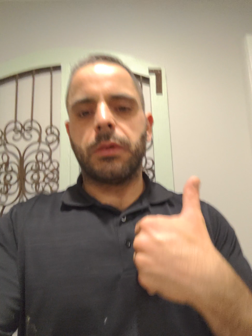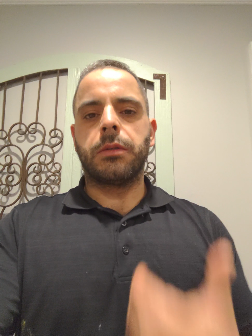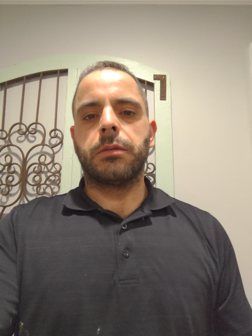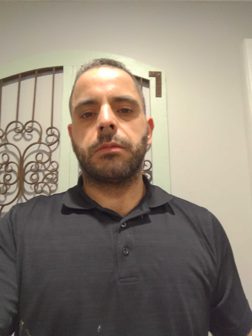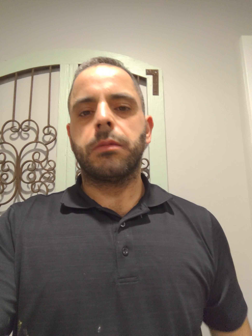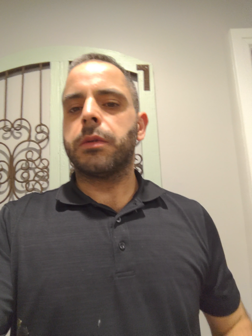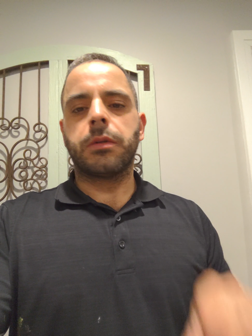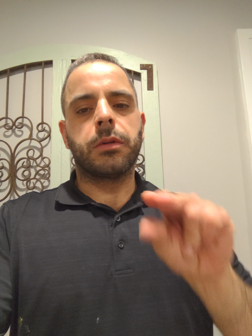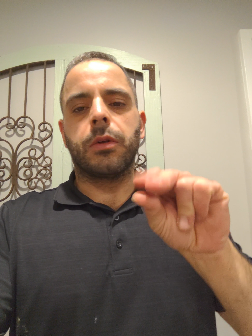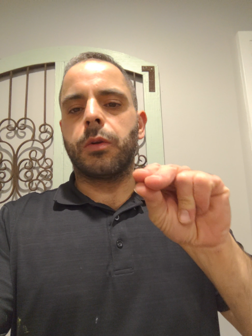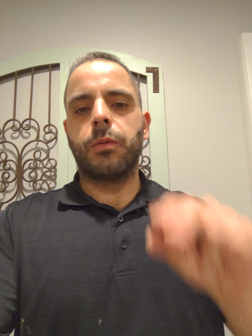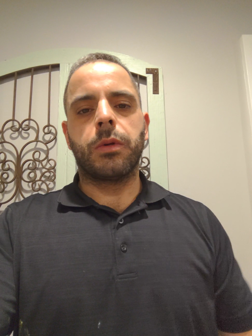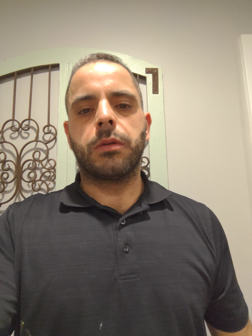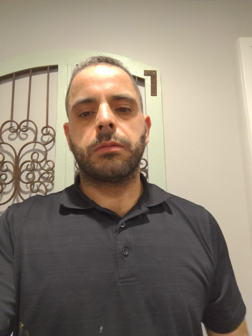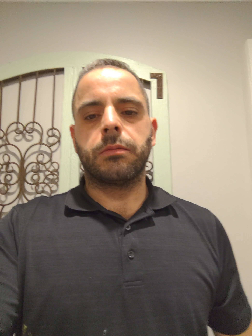no